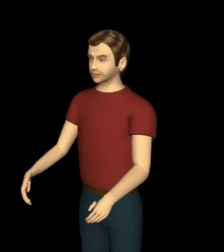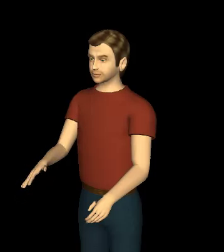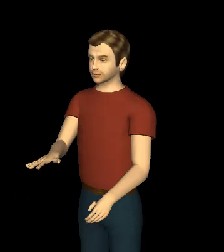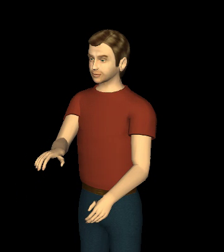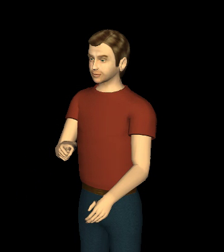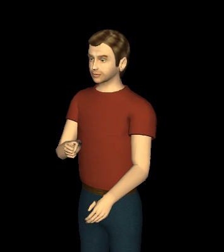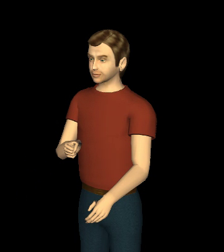يأخذ